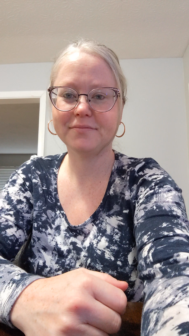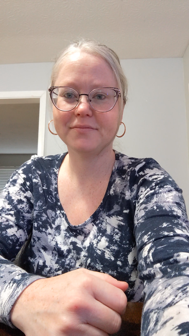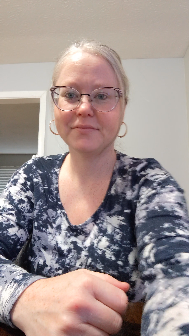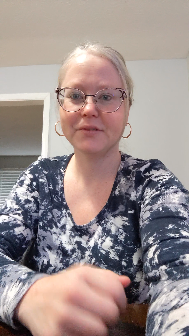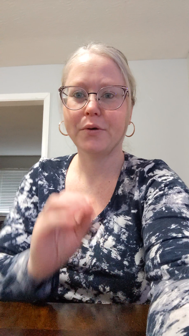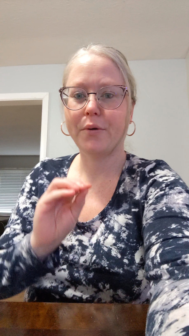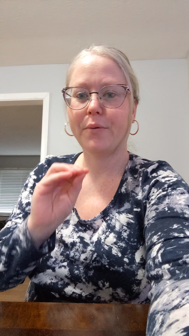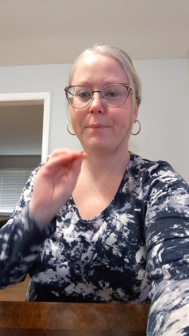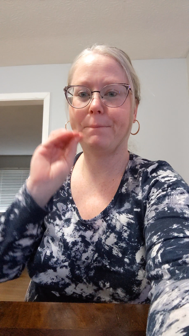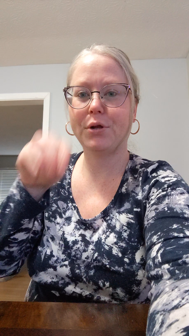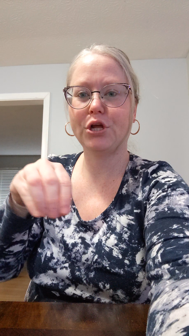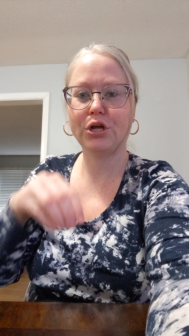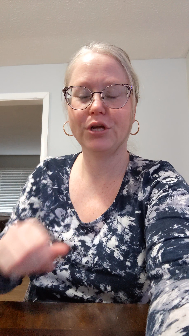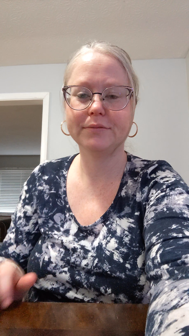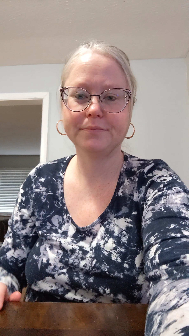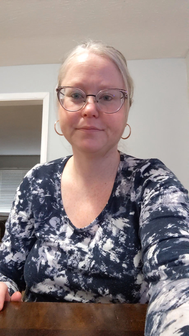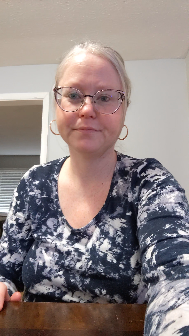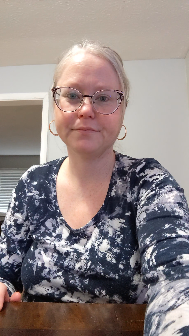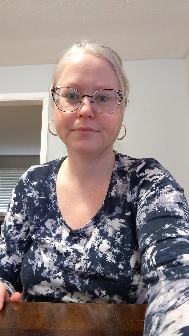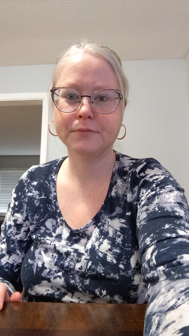put